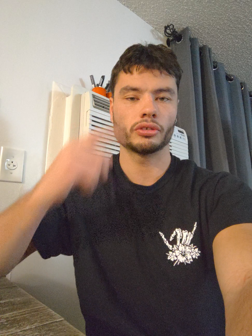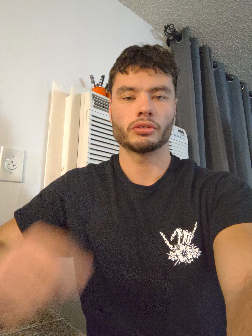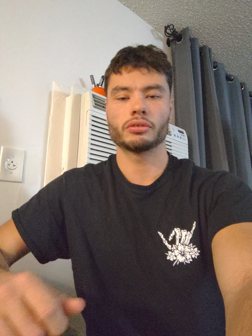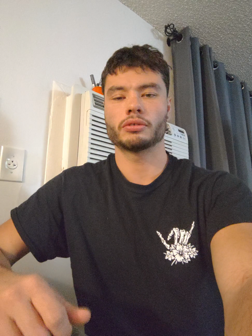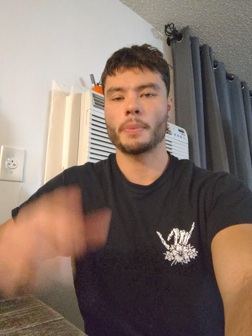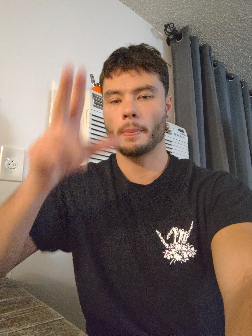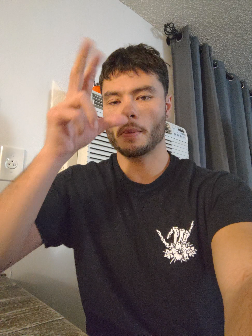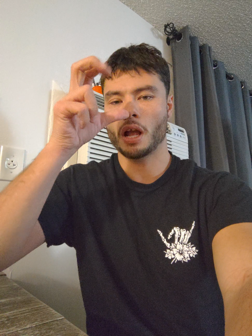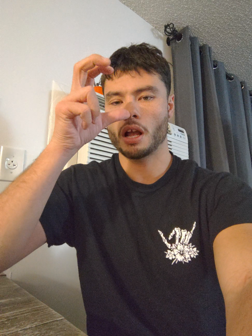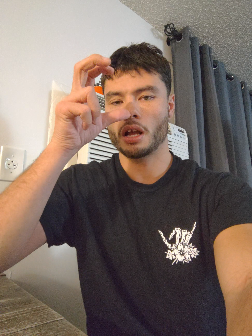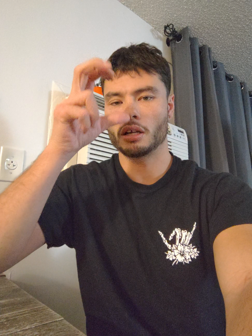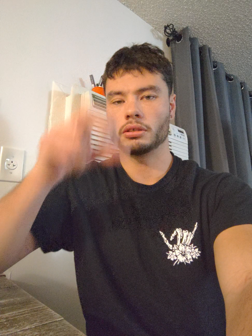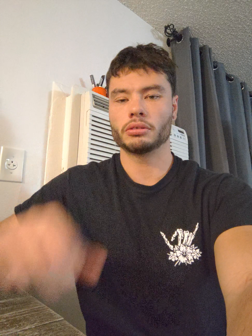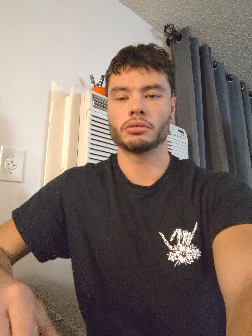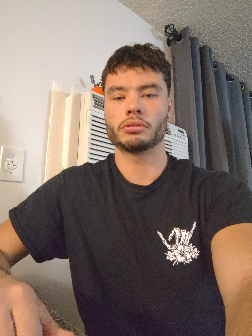bug